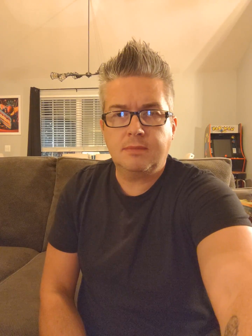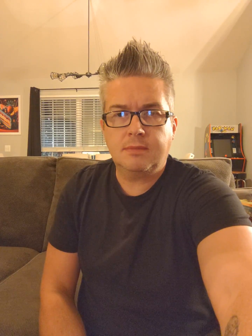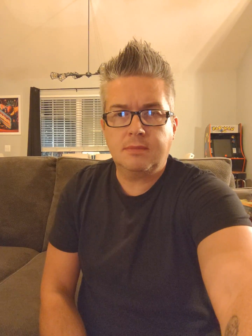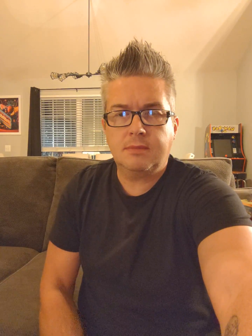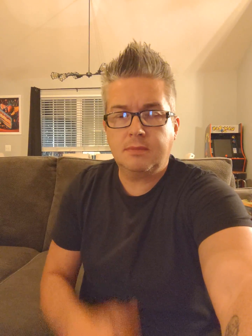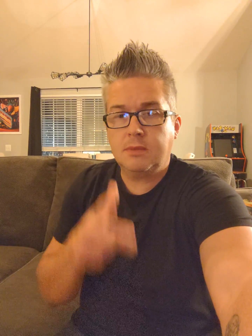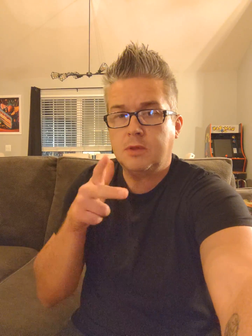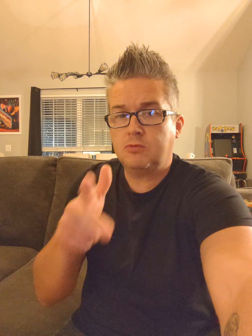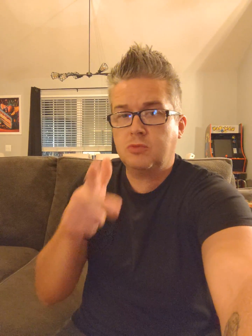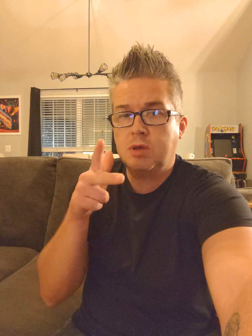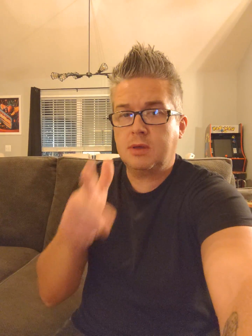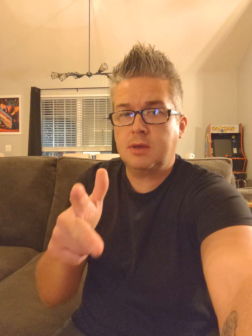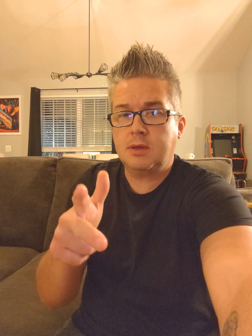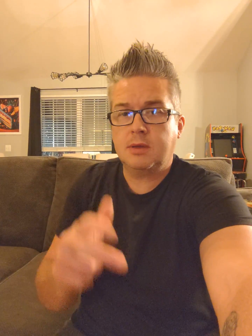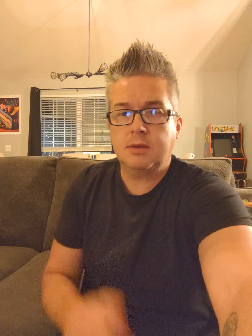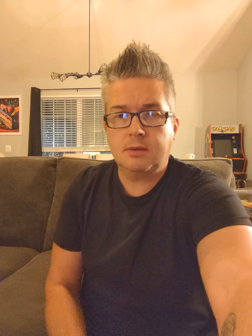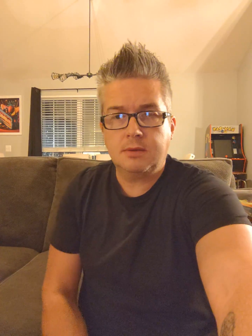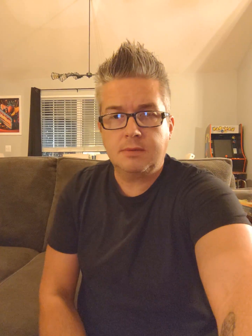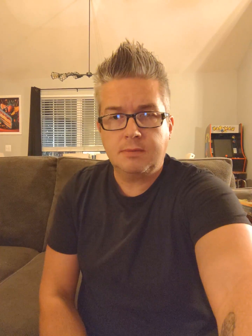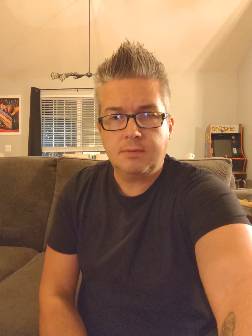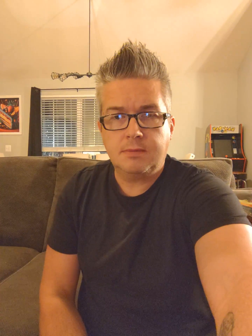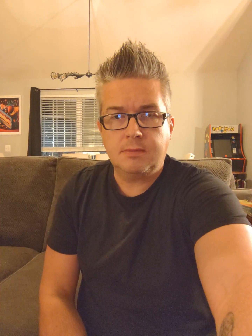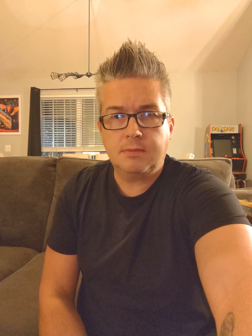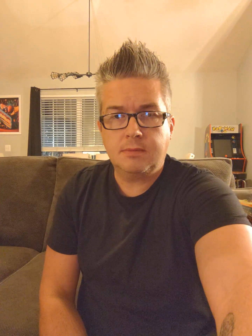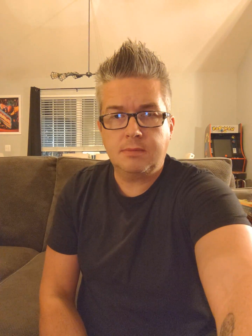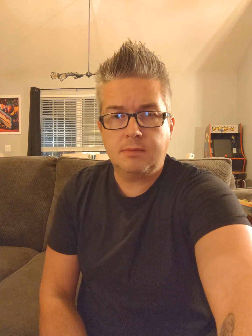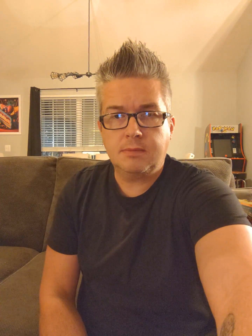garage